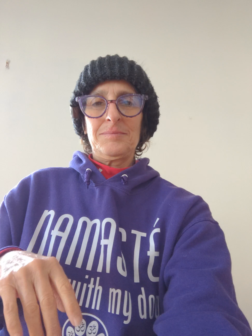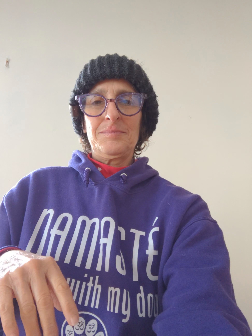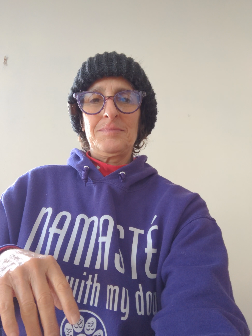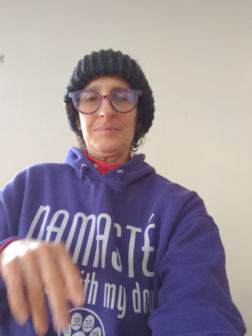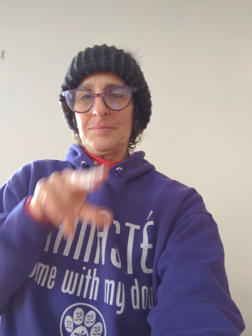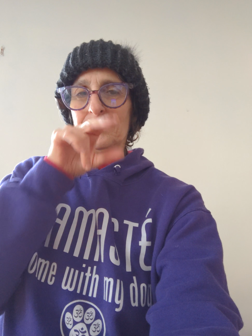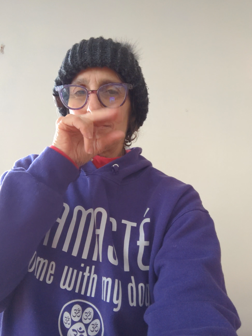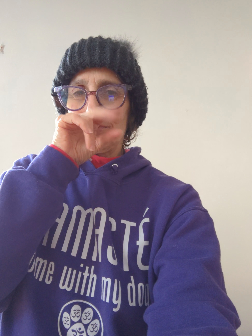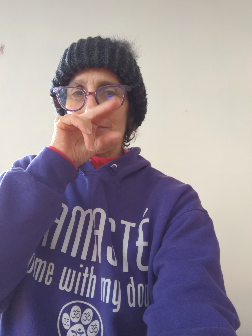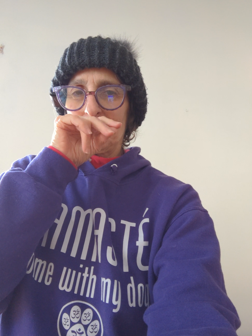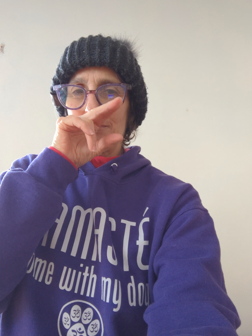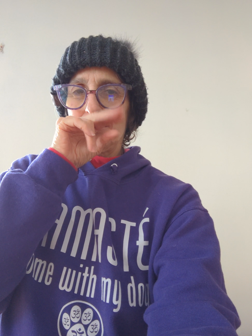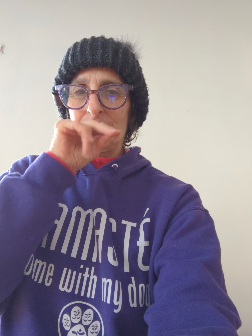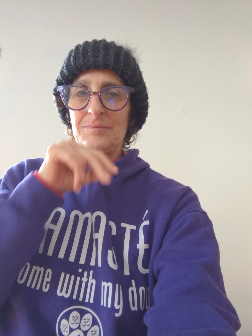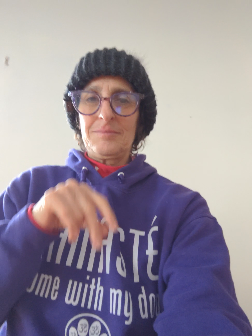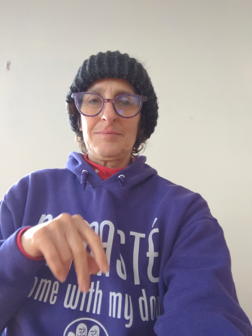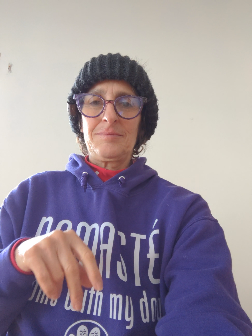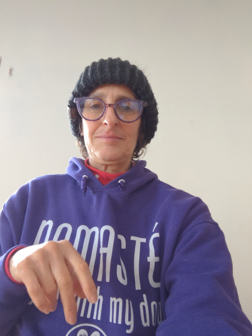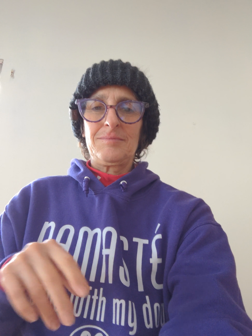duck